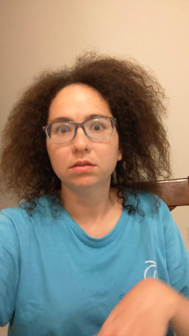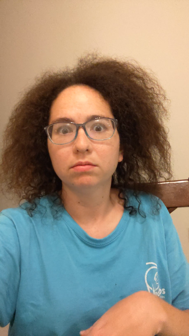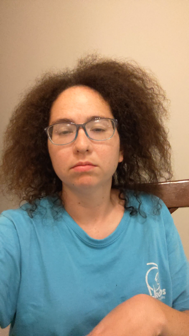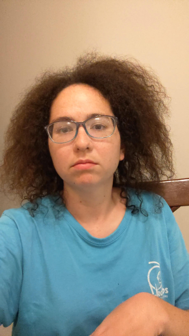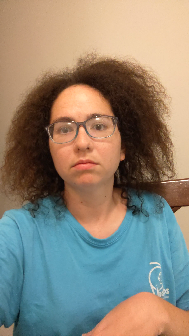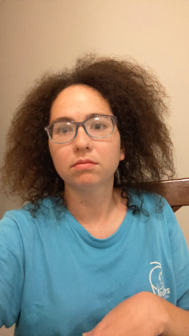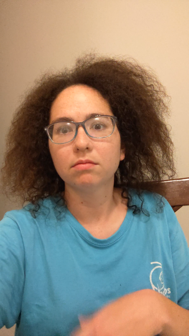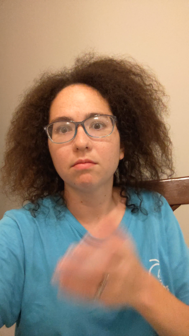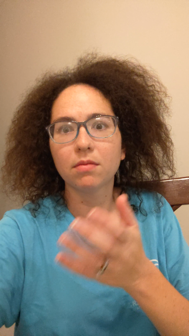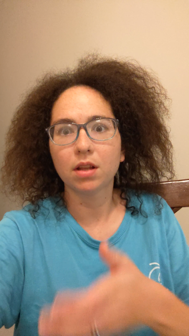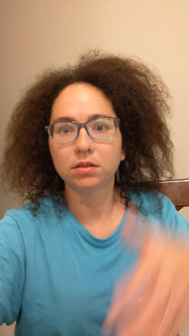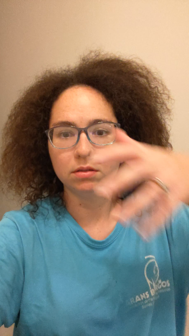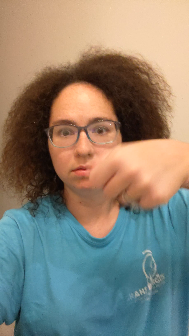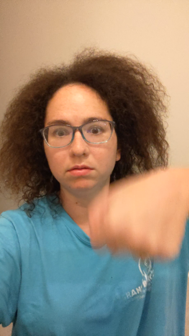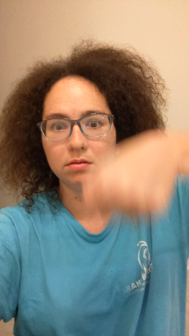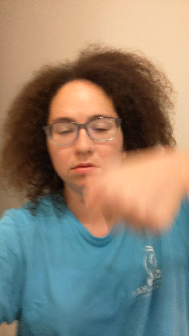bucket